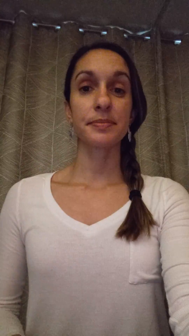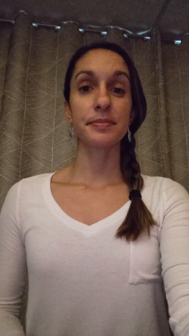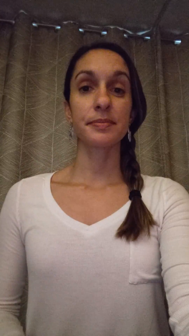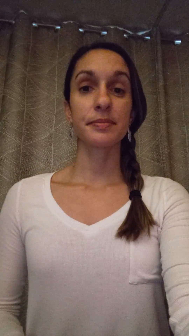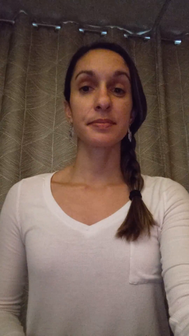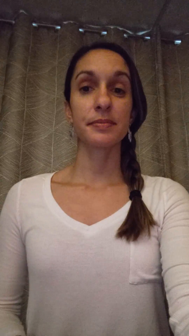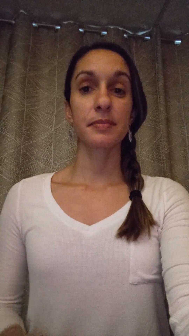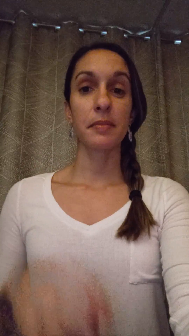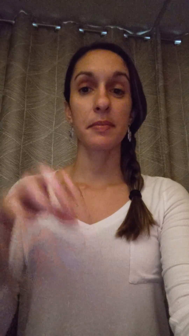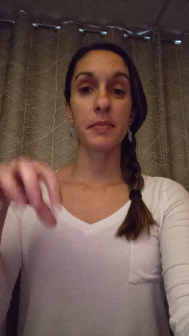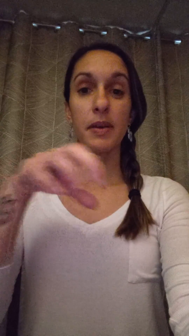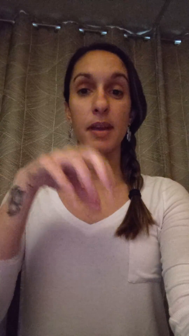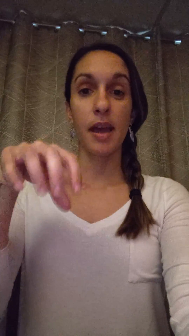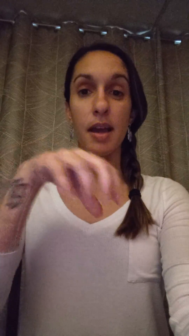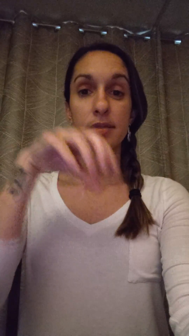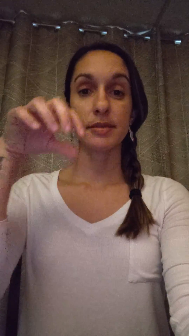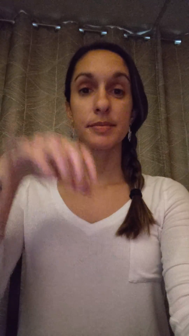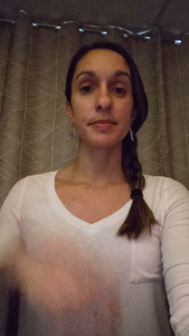block